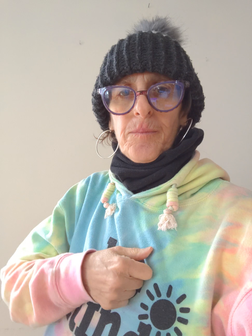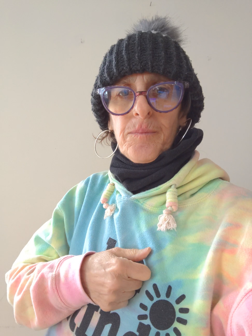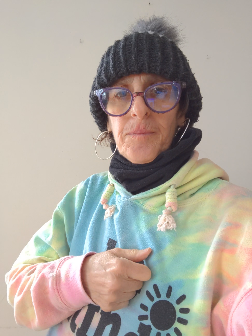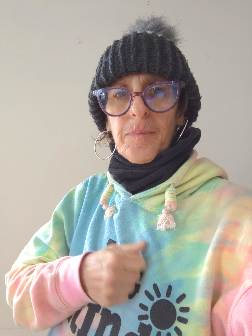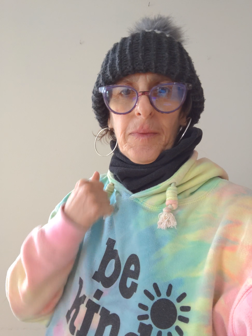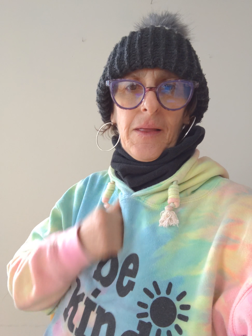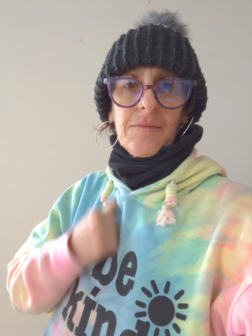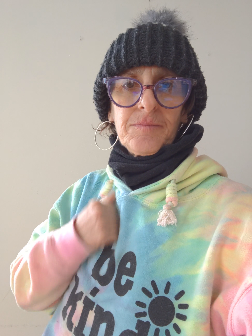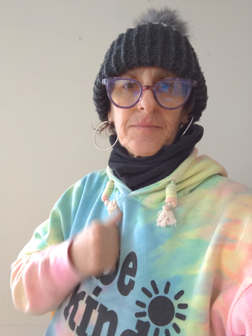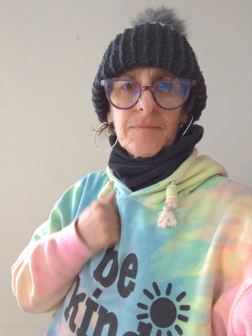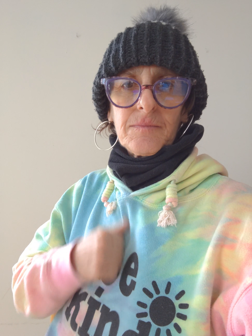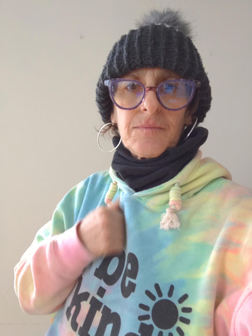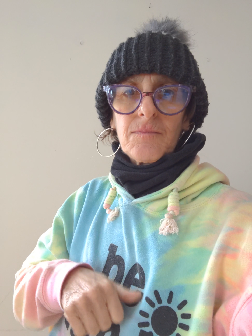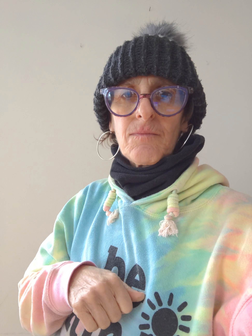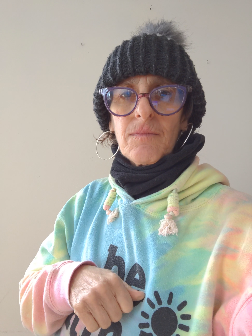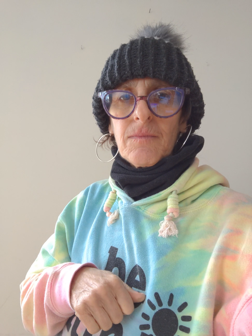bath